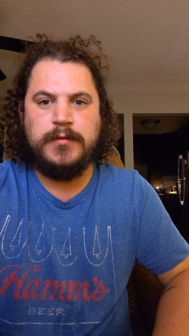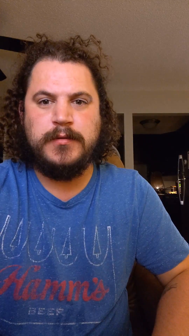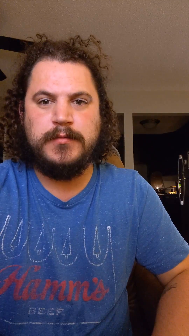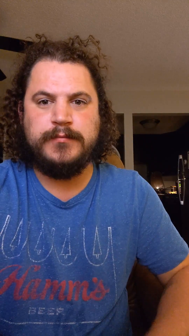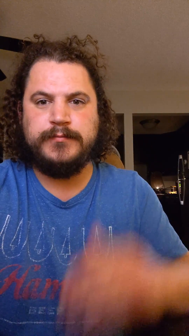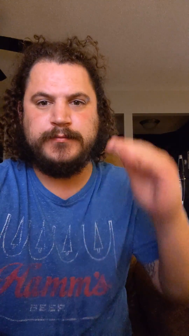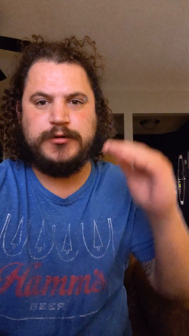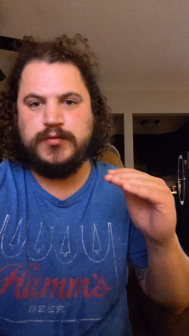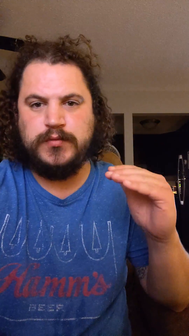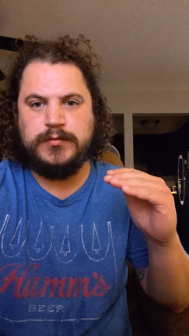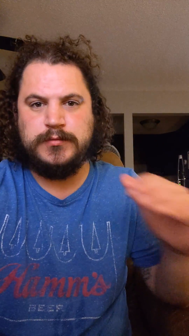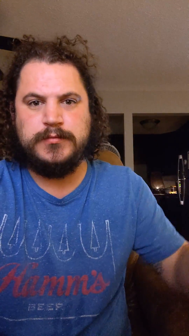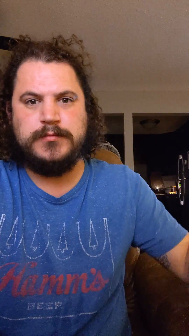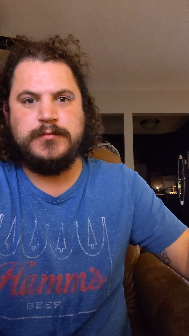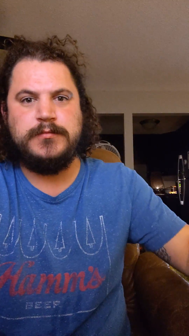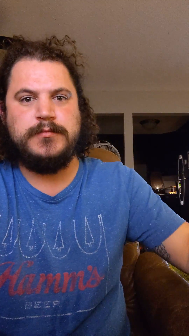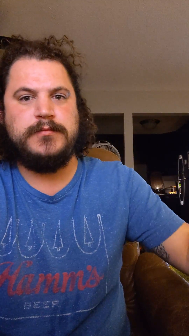short